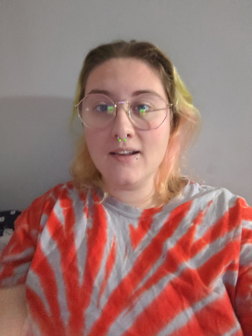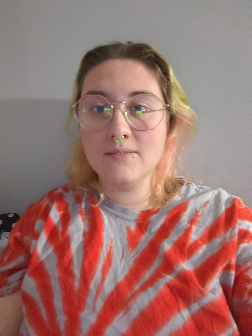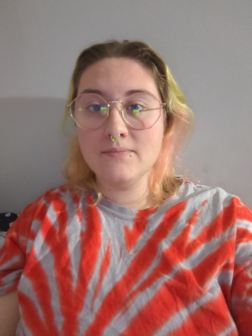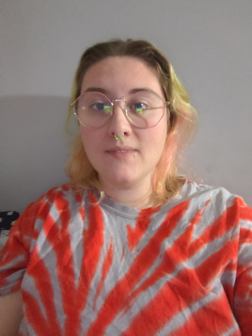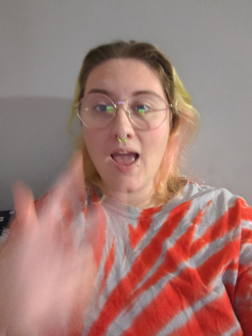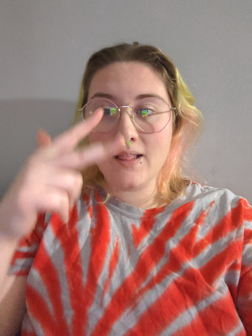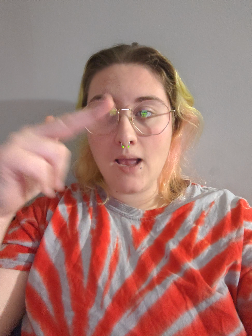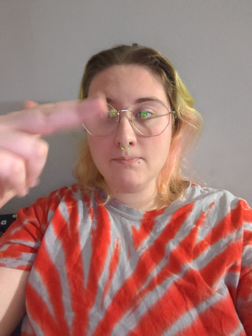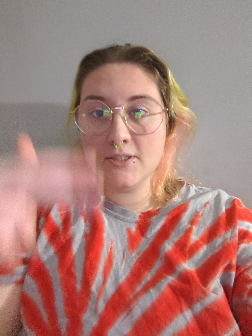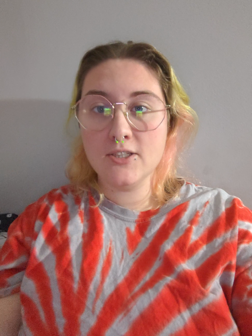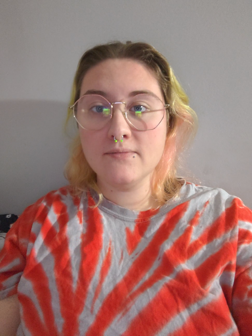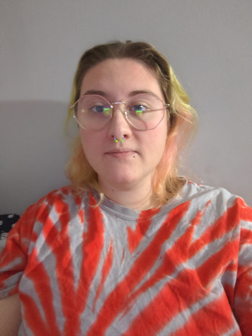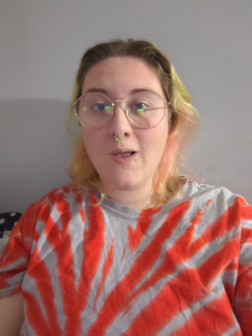helicopter